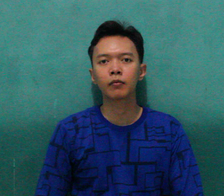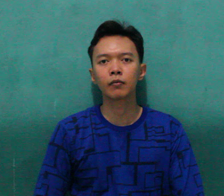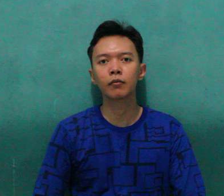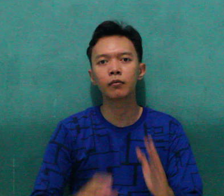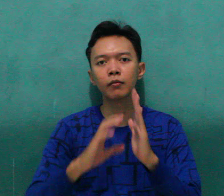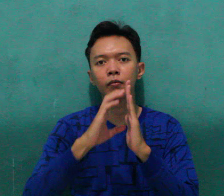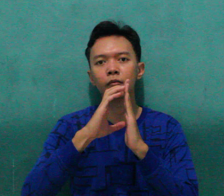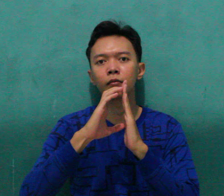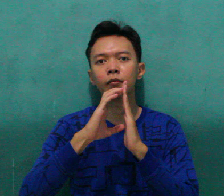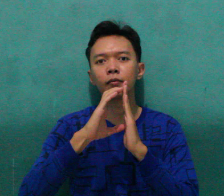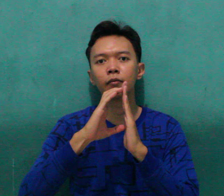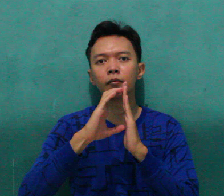D